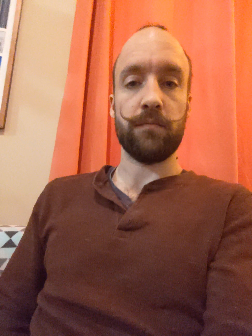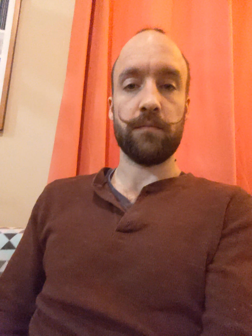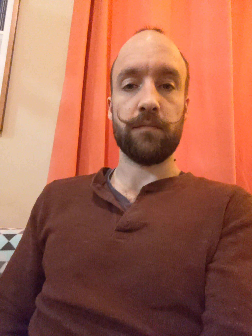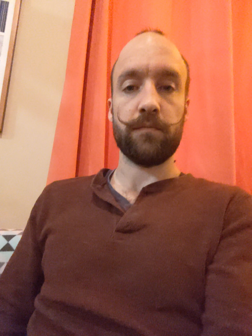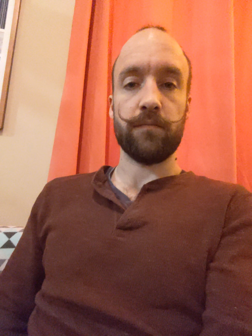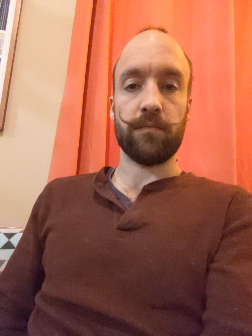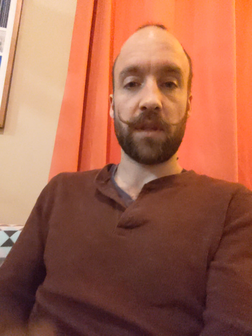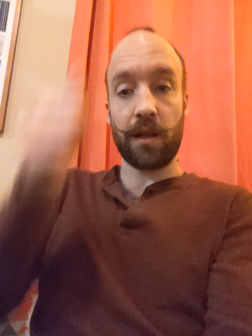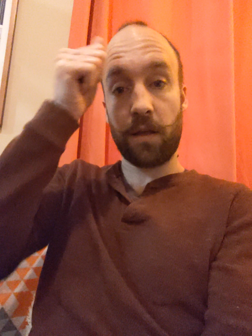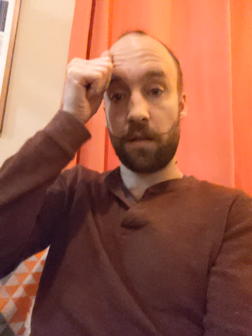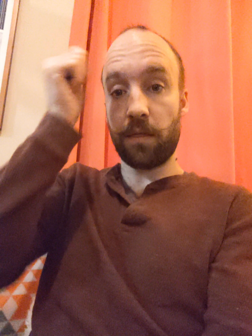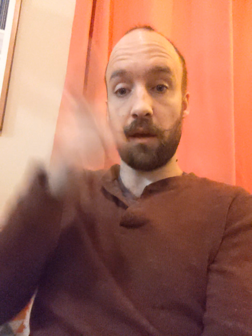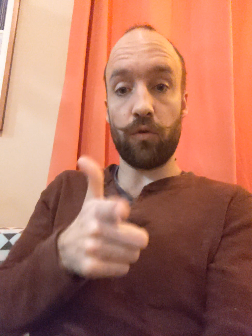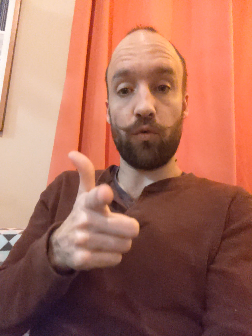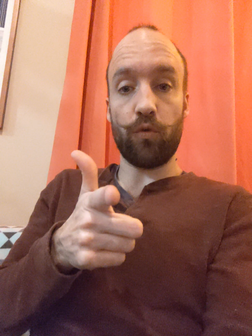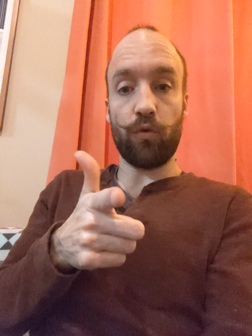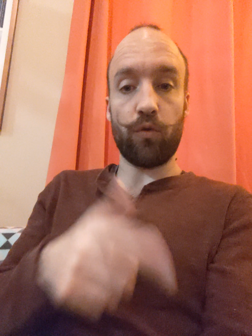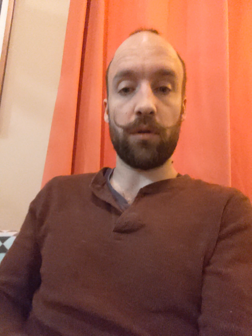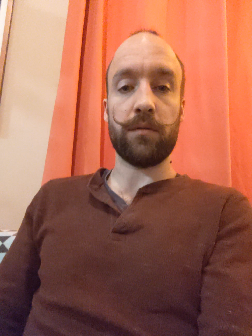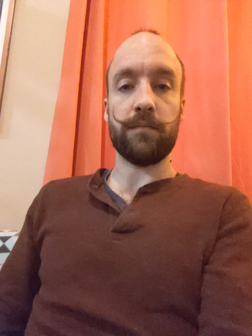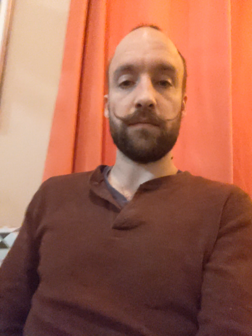brother